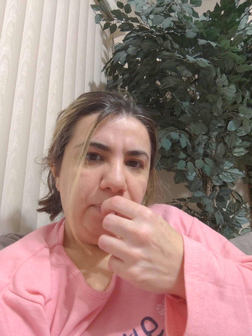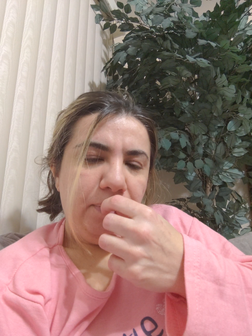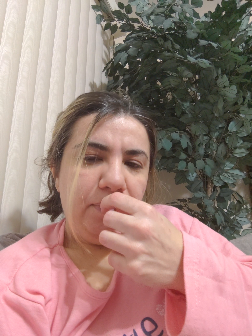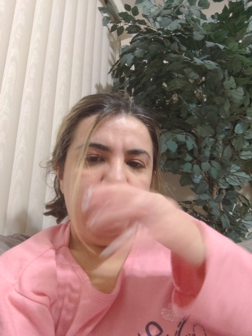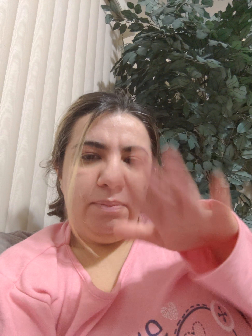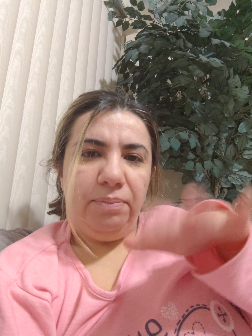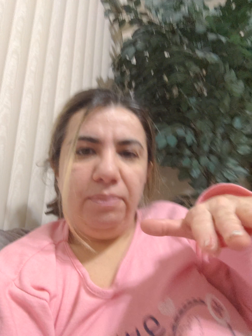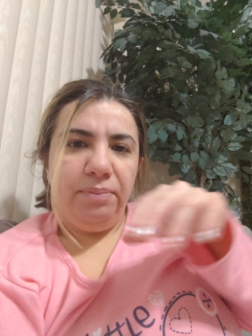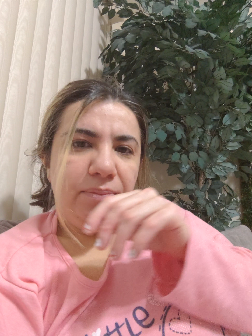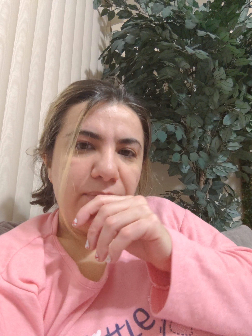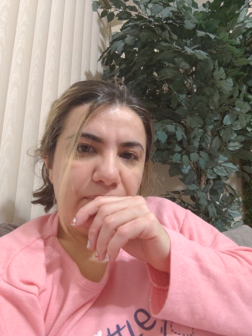child